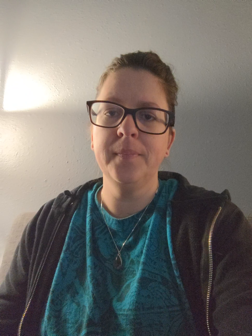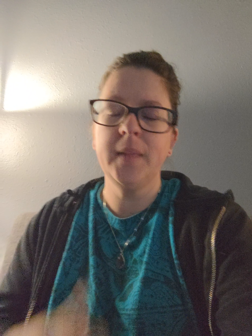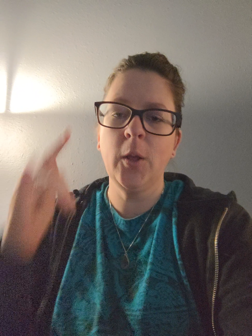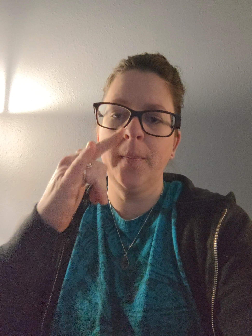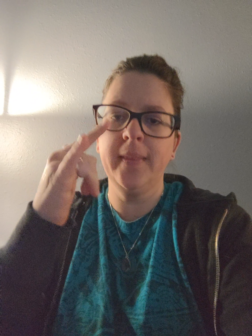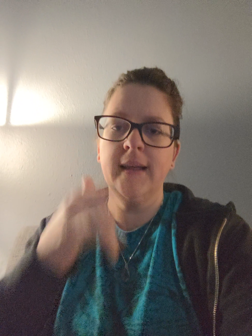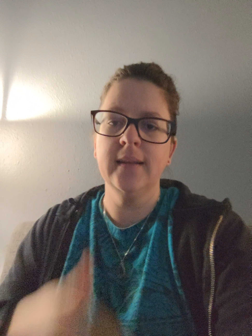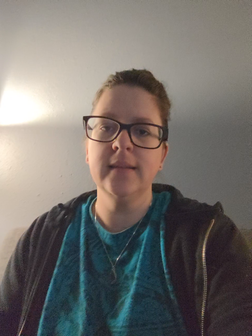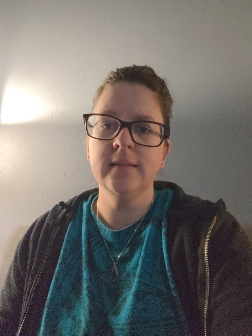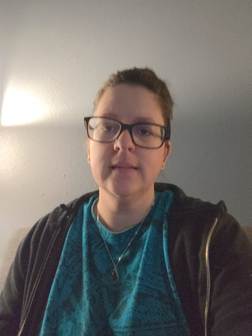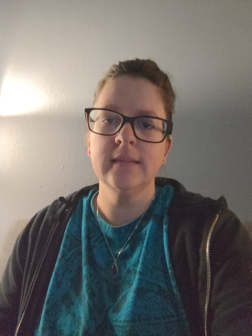airplane